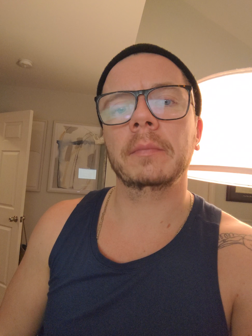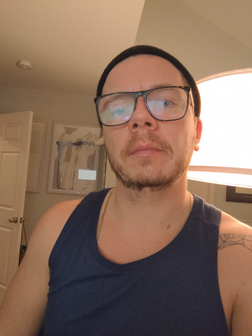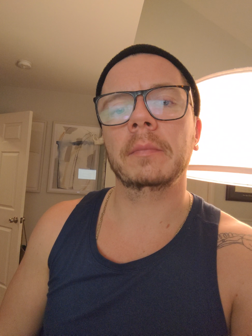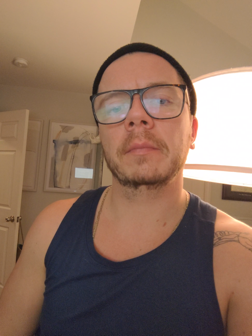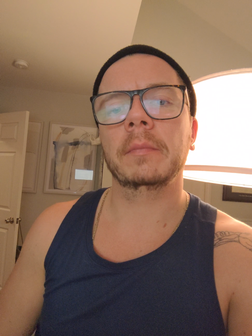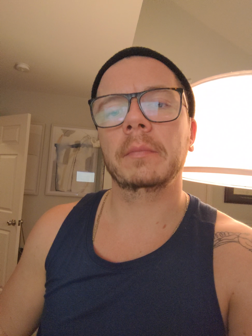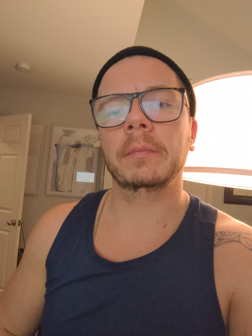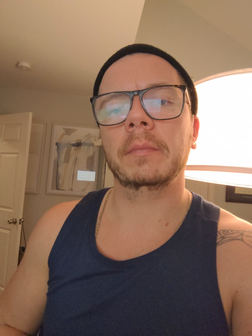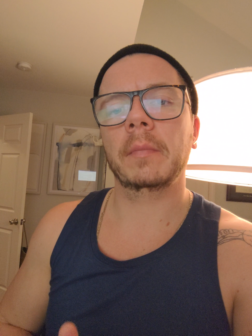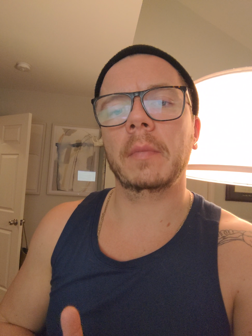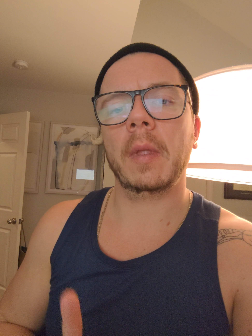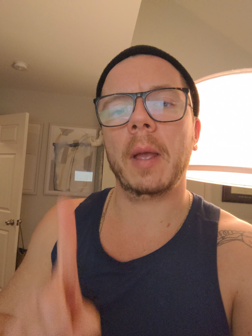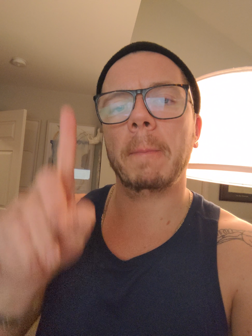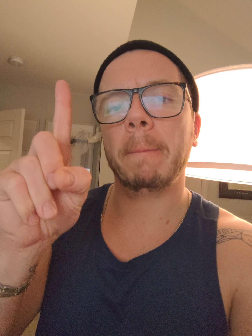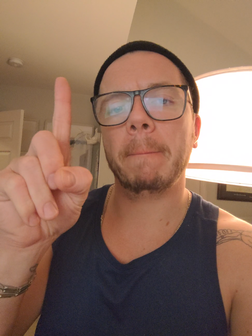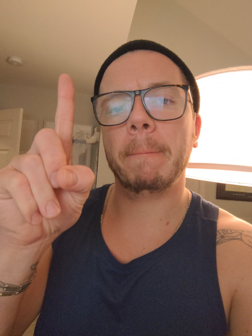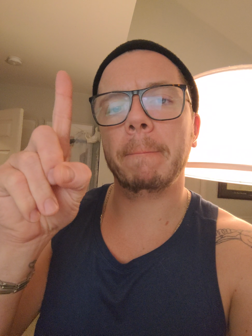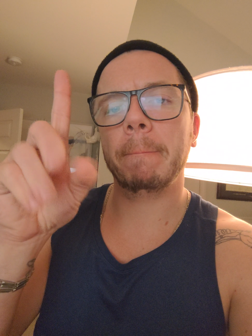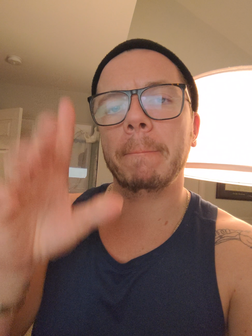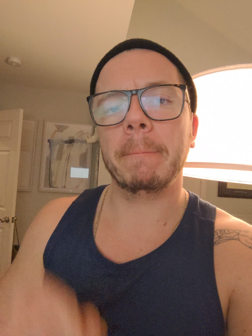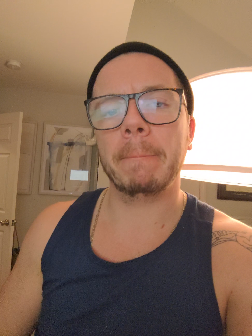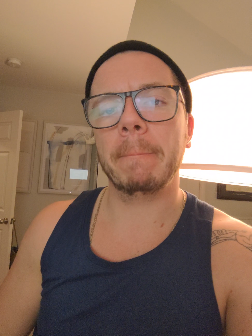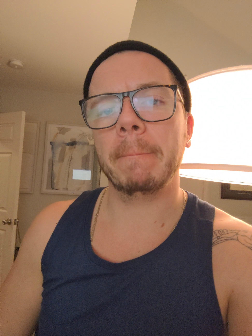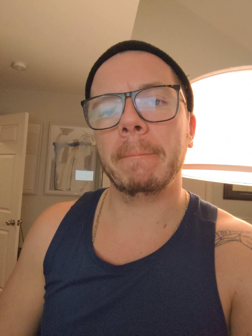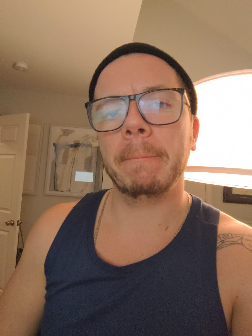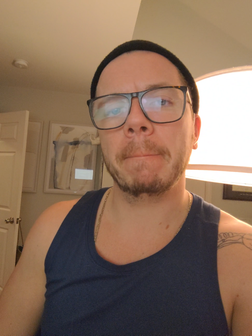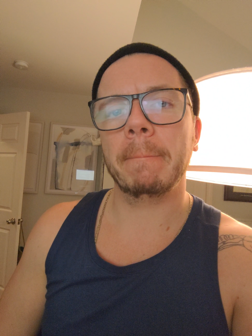up